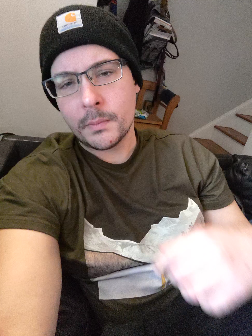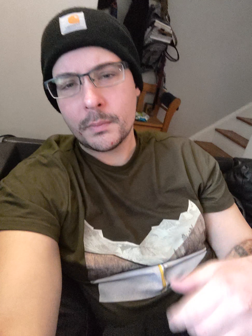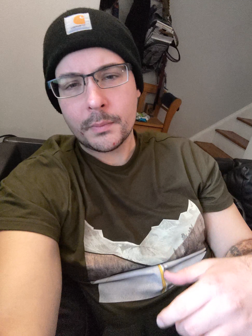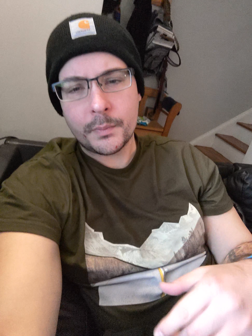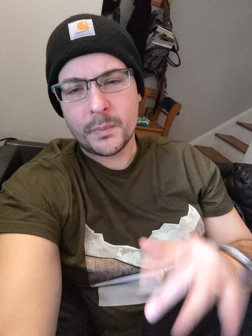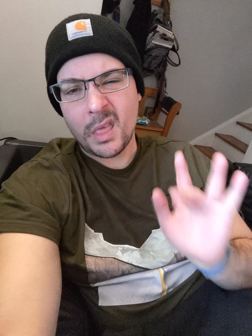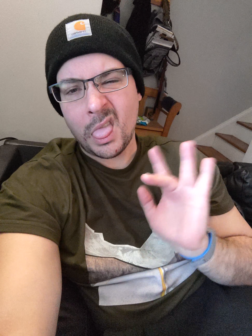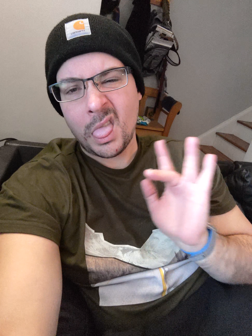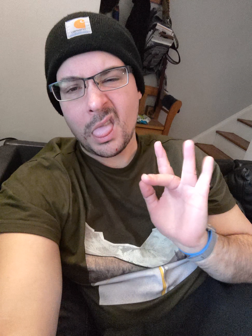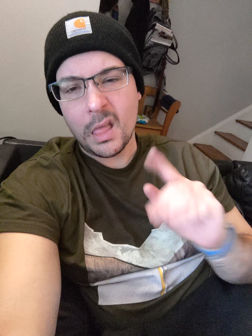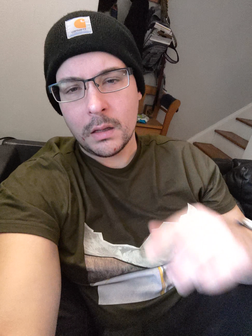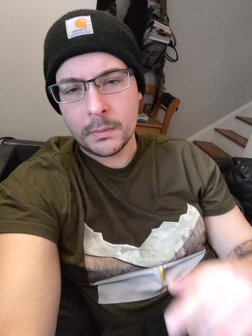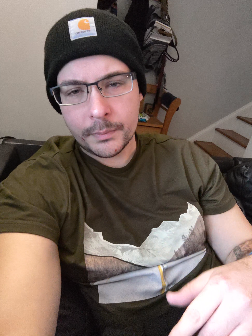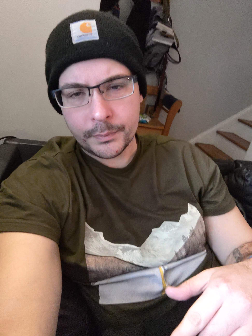yucky